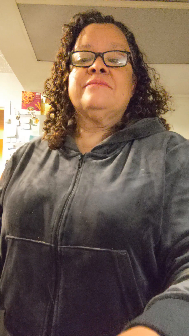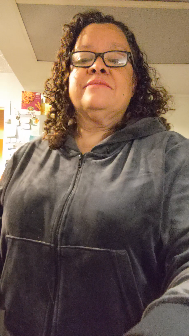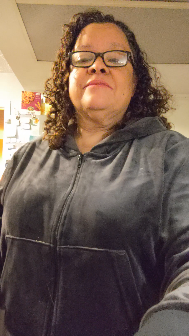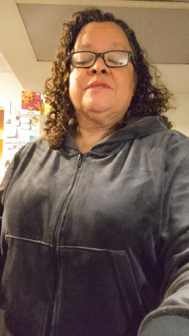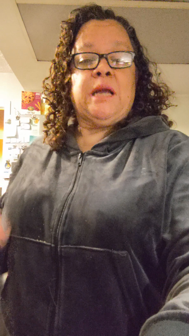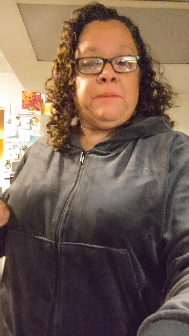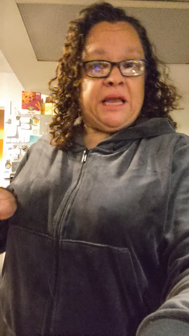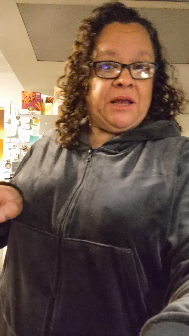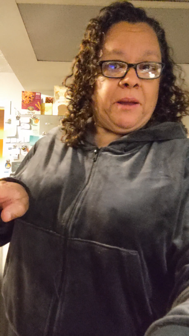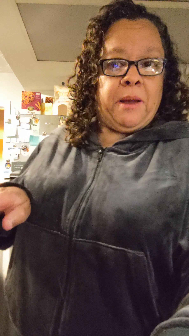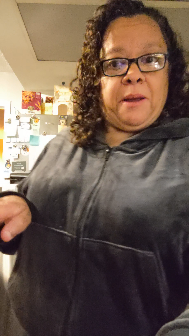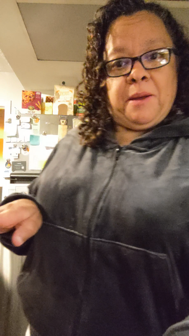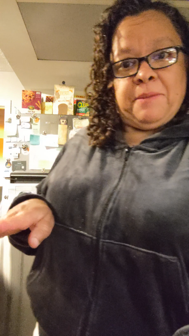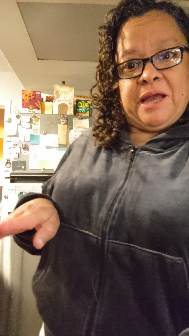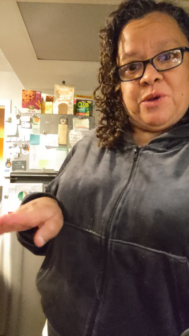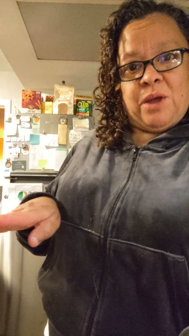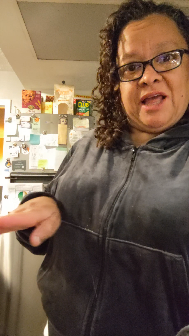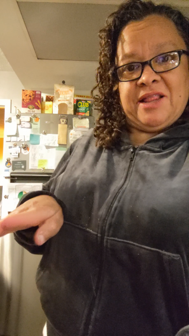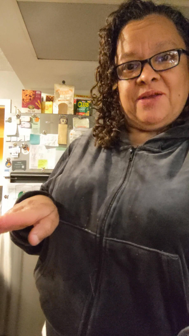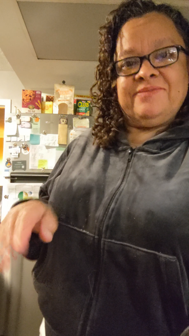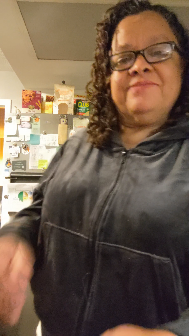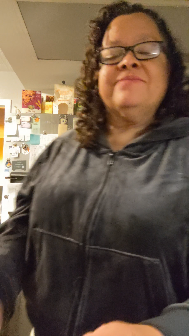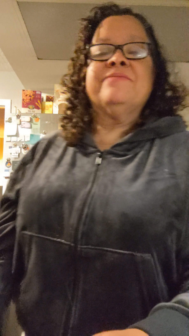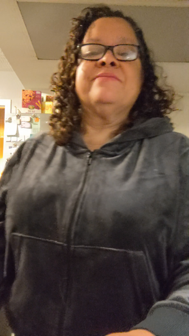penguin